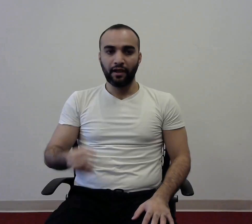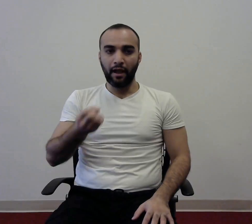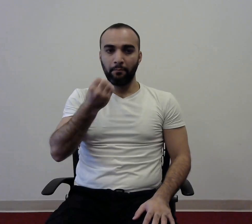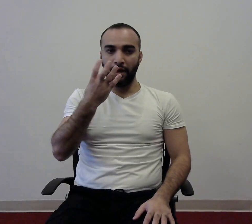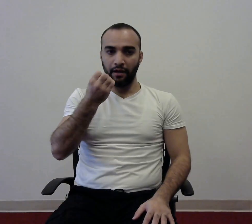bakı